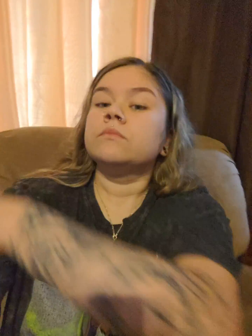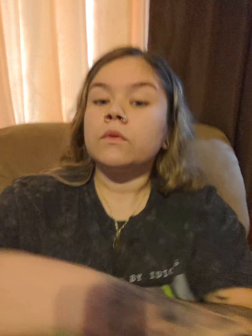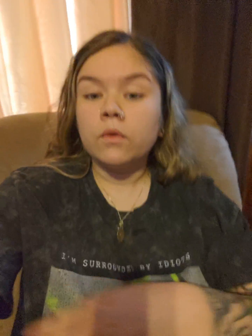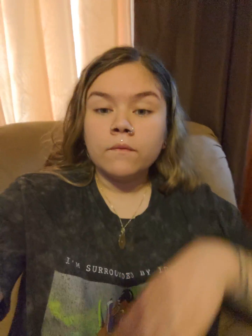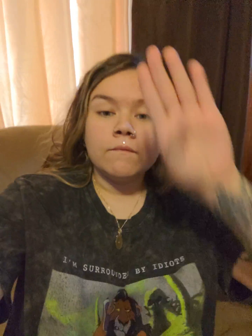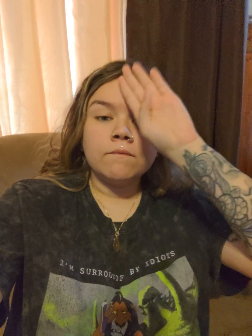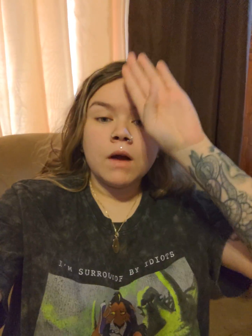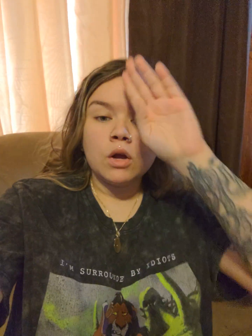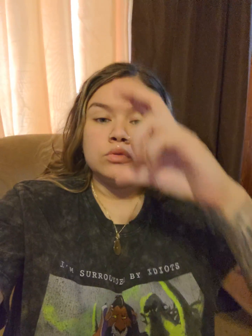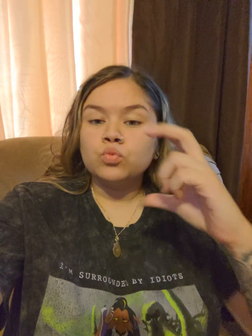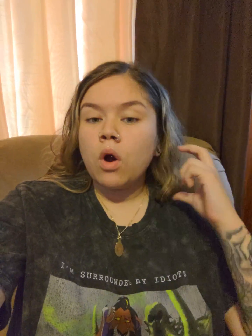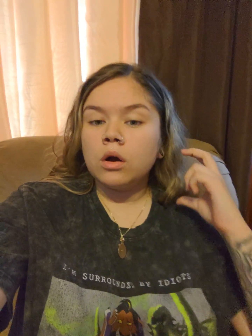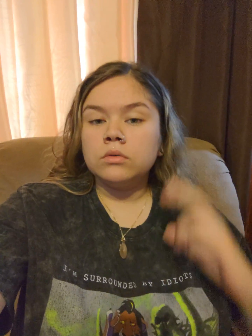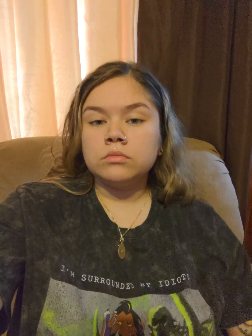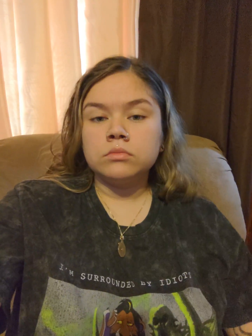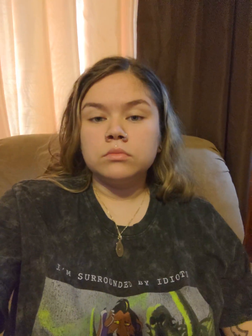fire truck